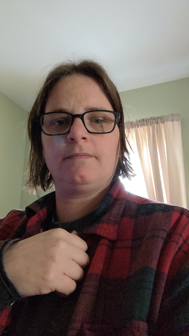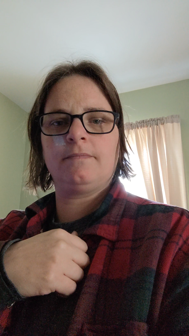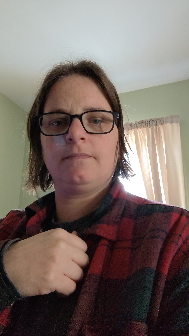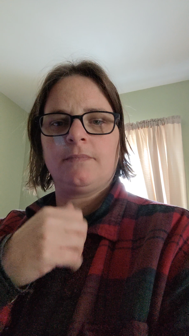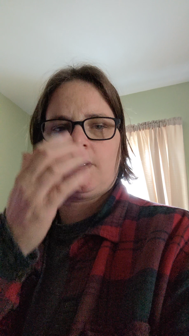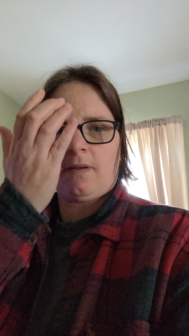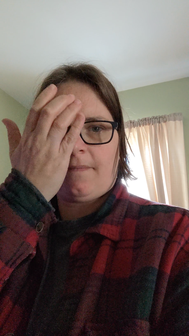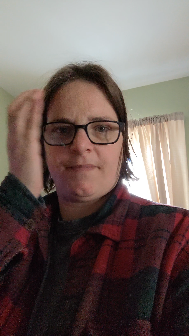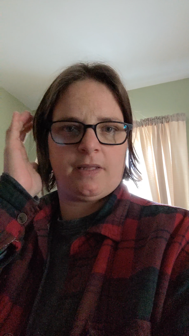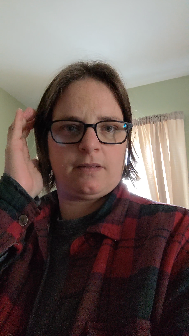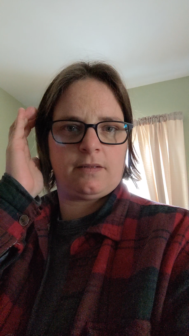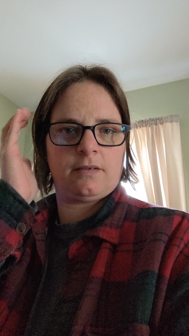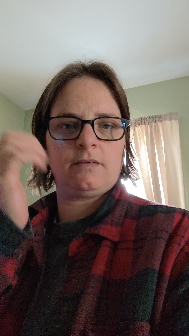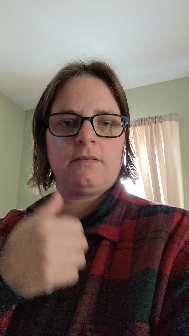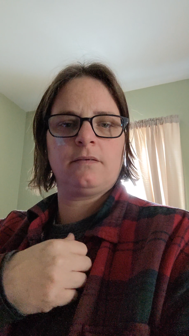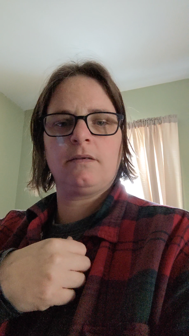peekaboo